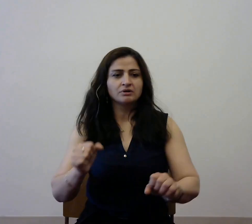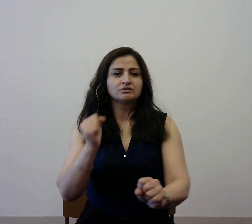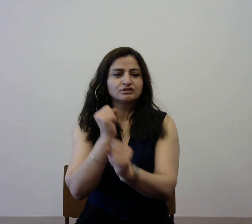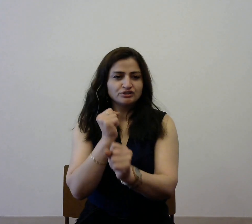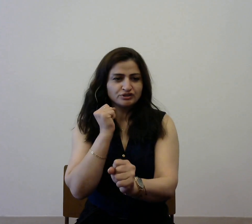işləmək